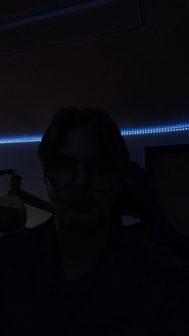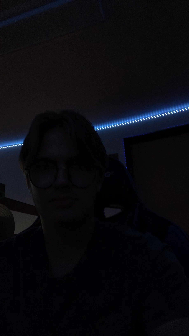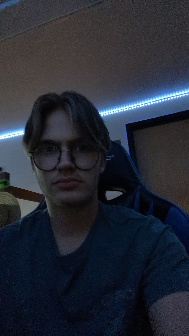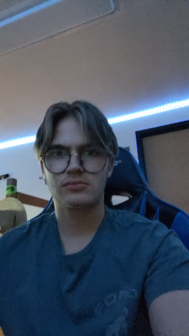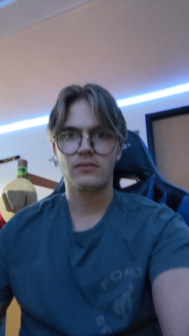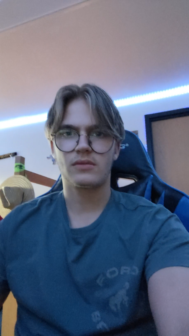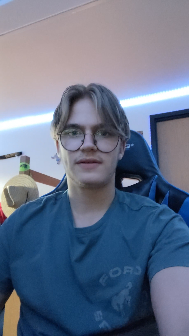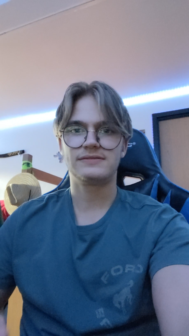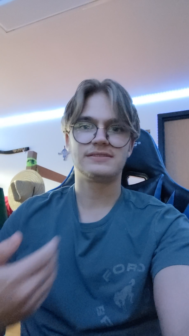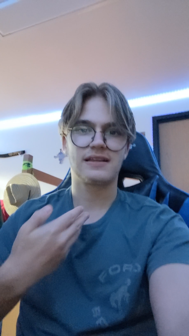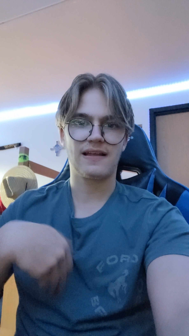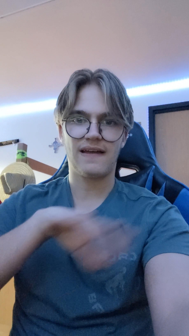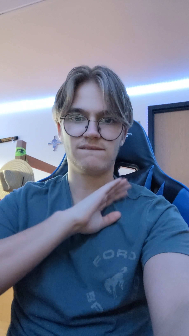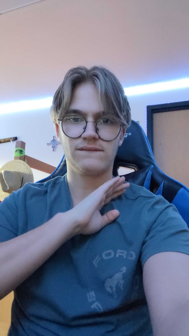scarf